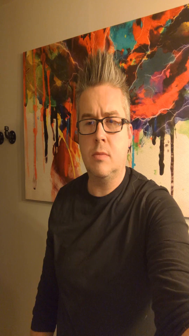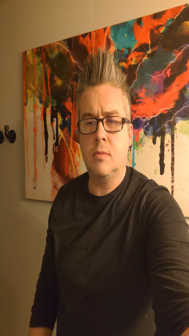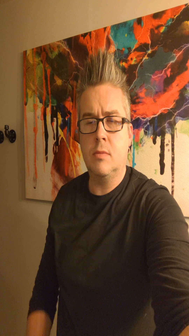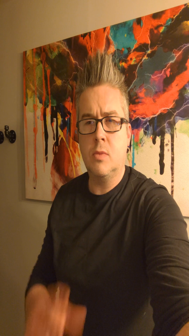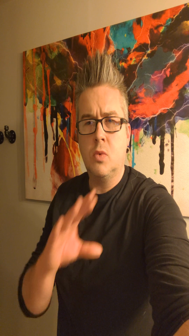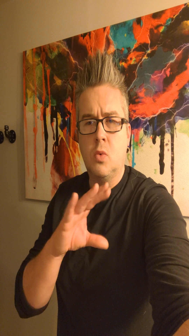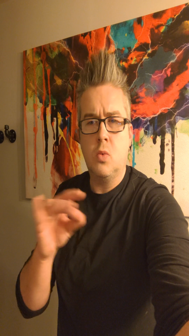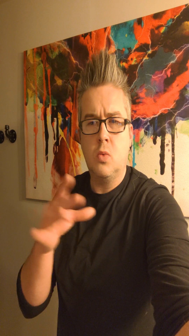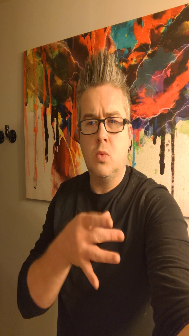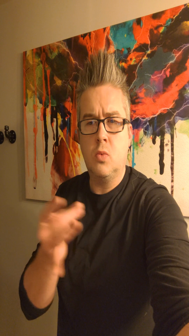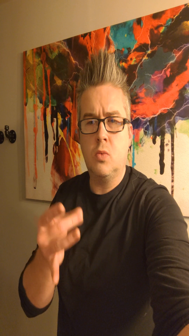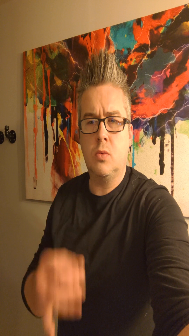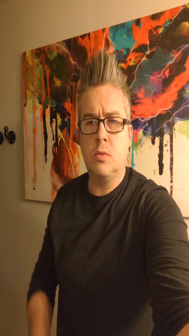story